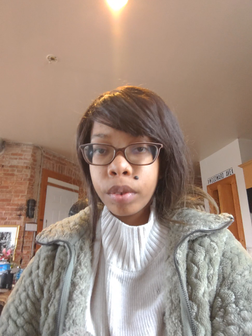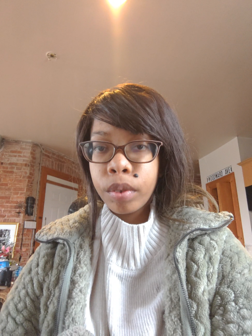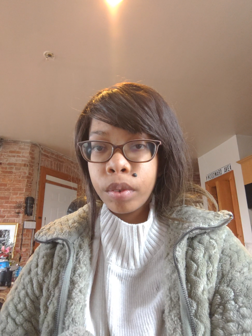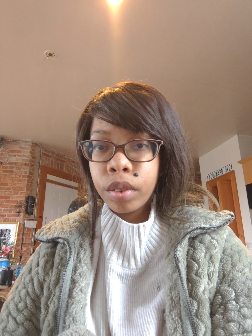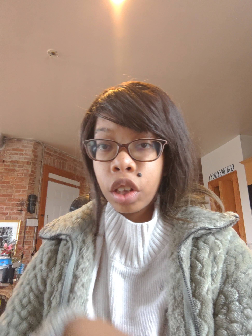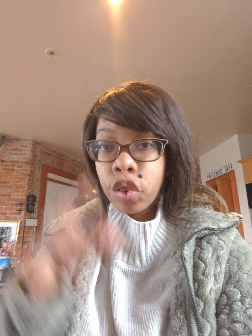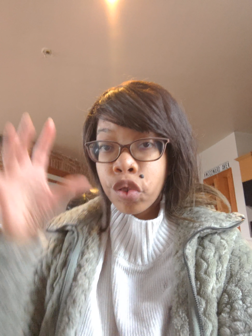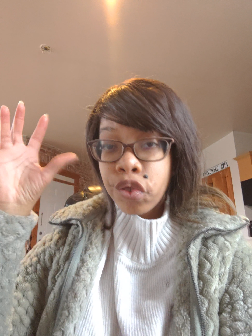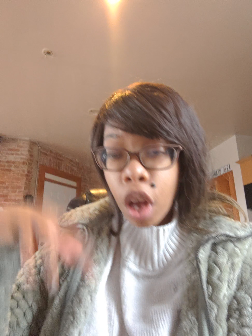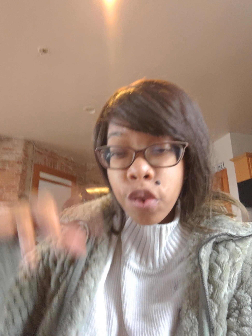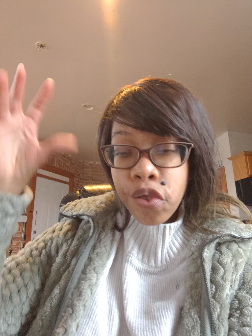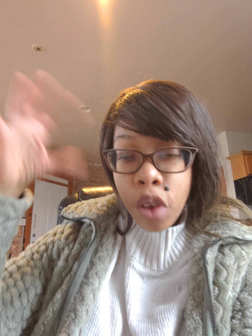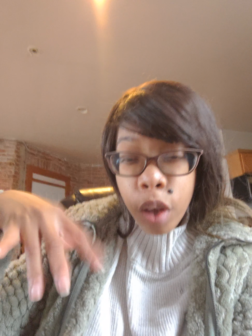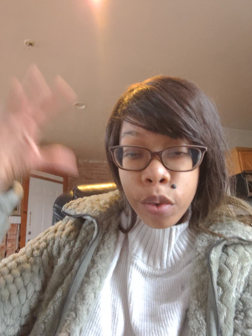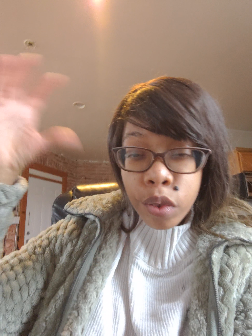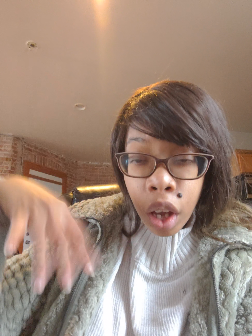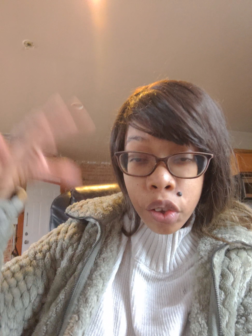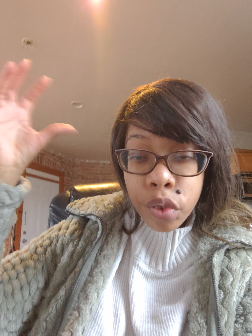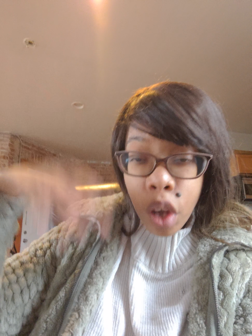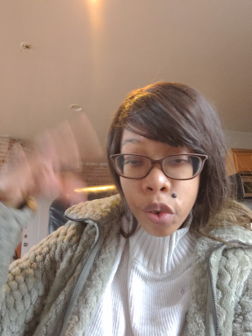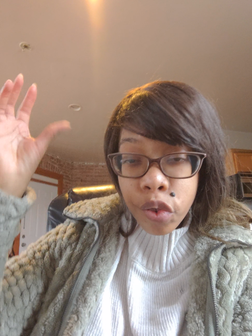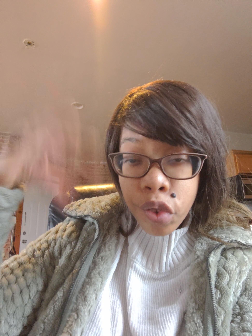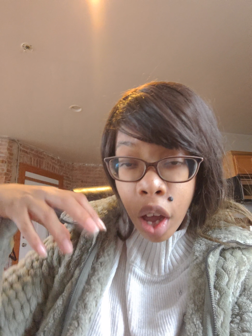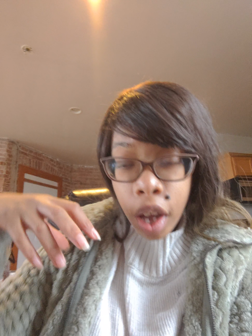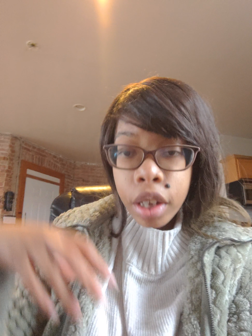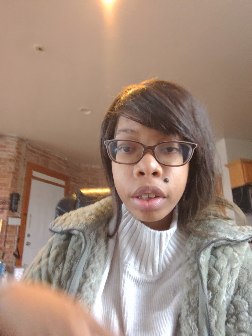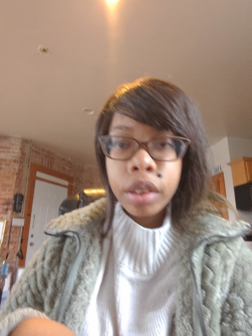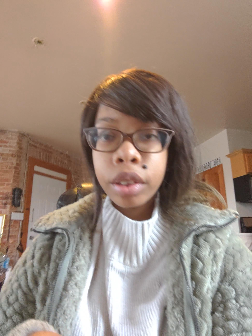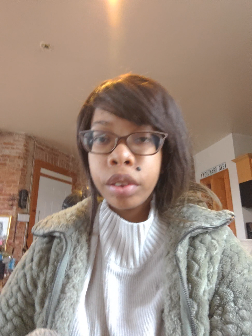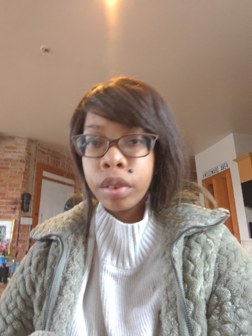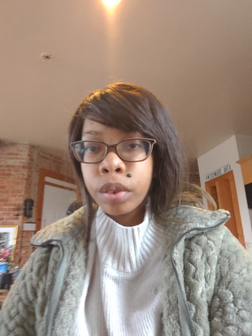rain